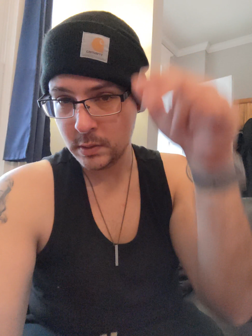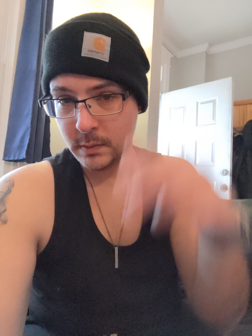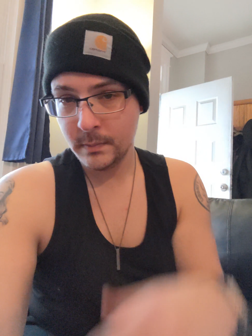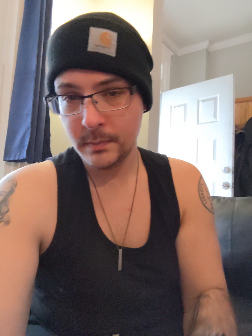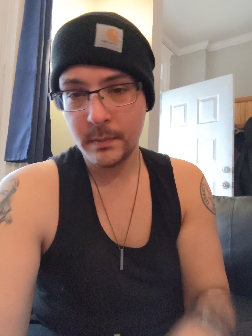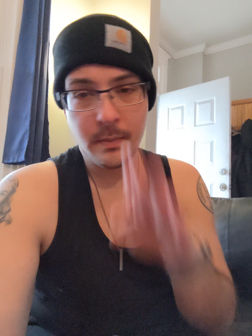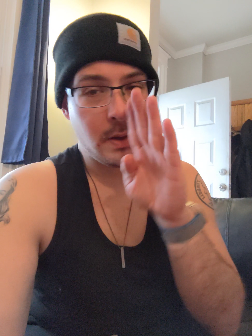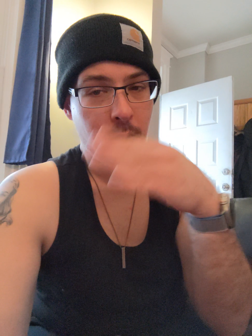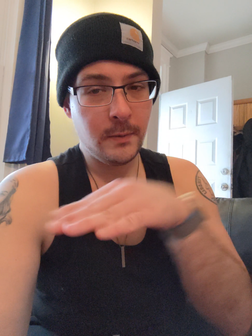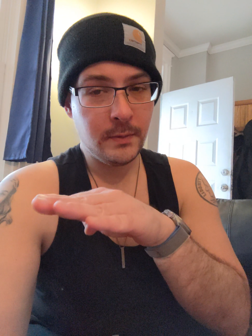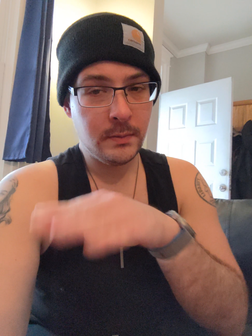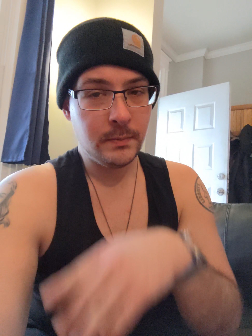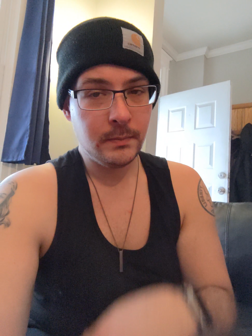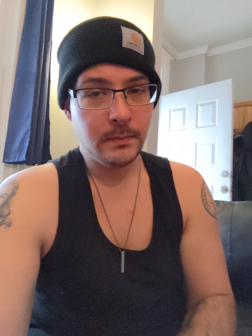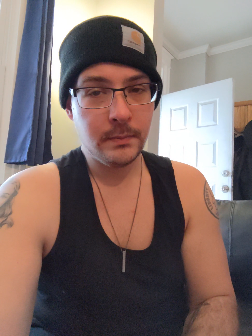elephant